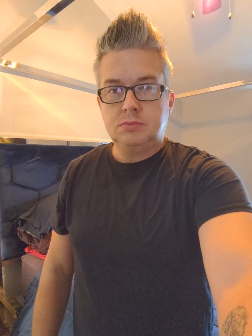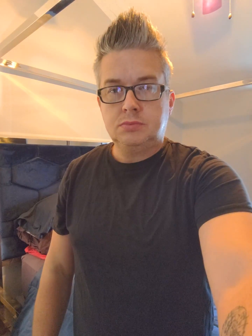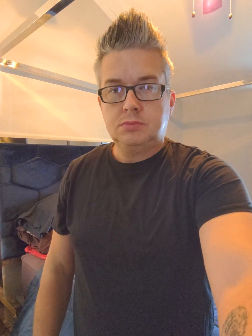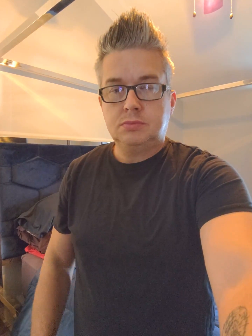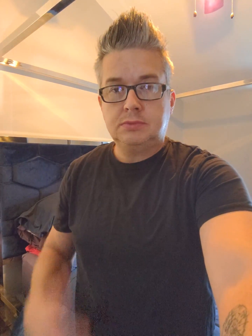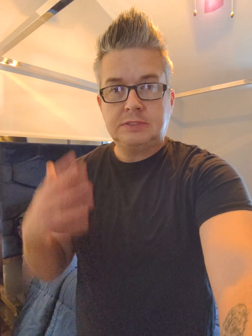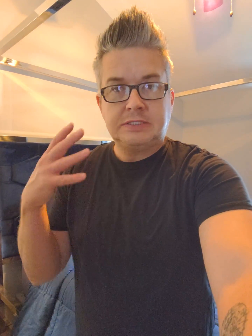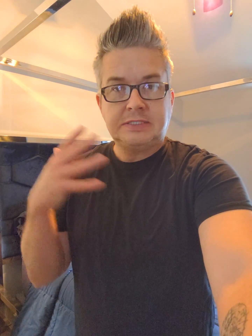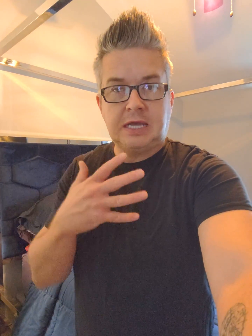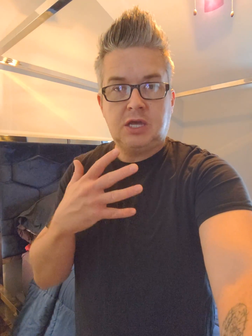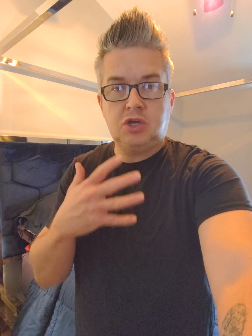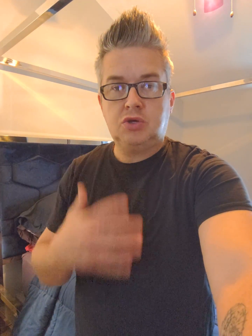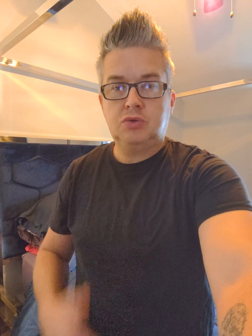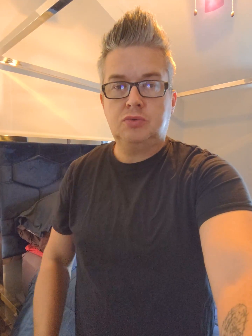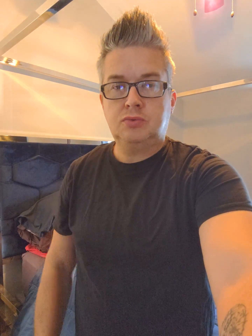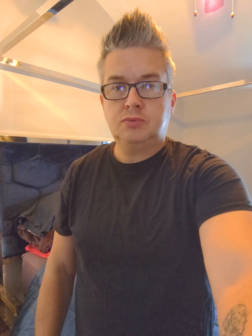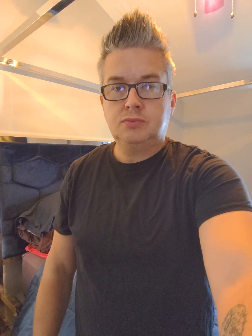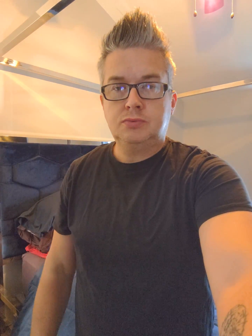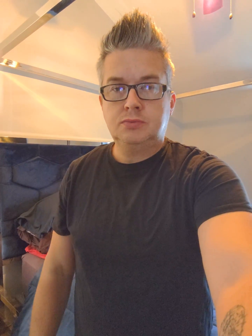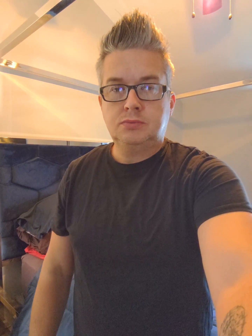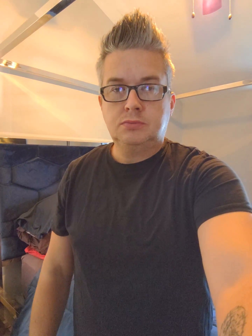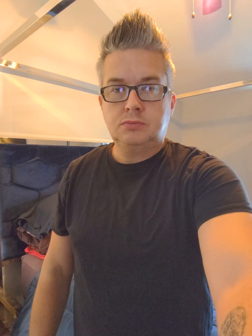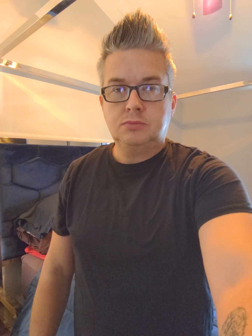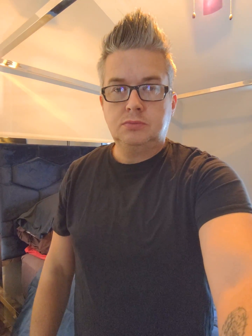scared